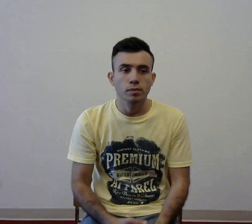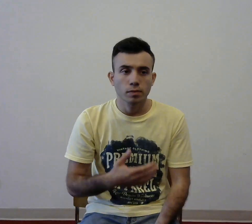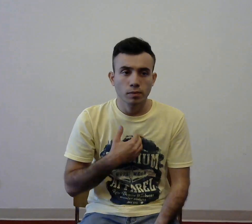mən